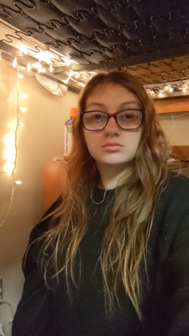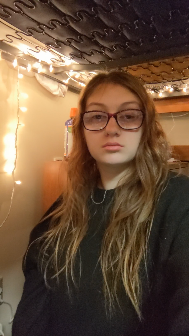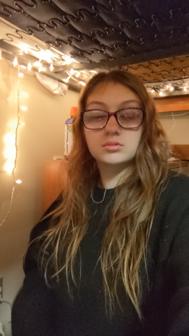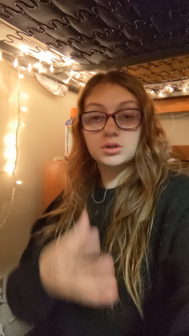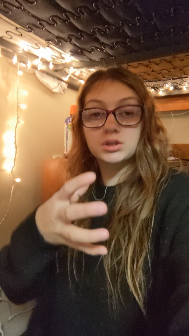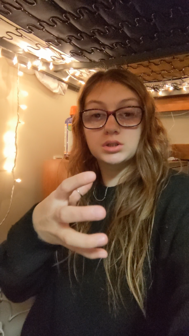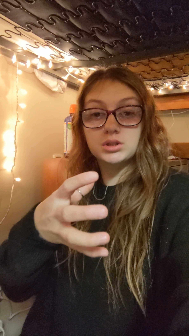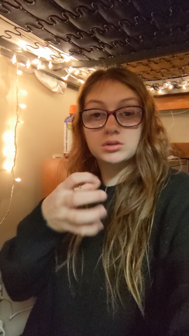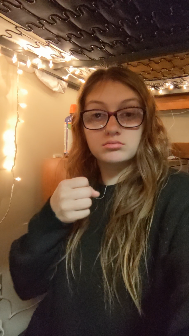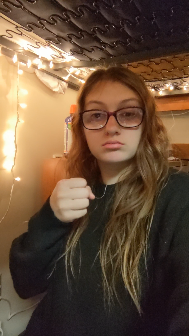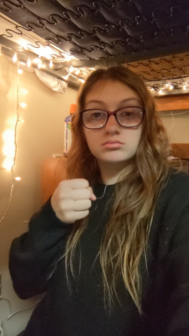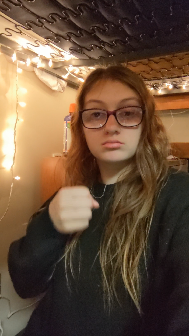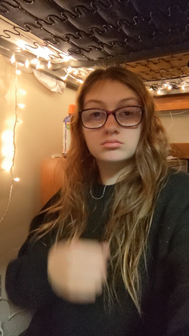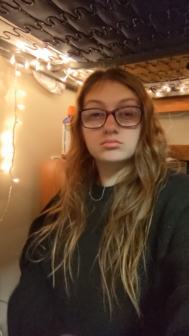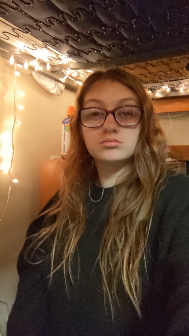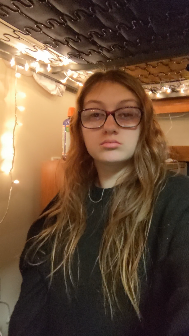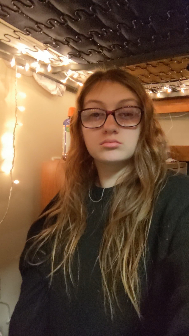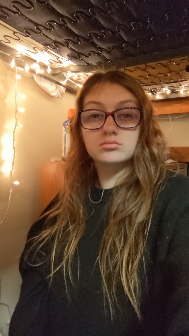get